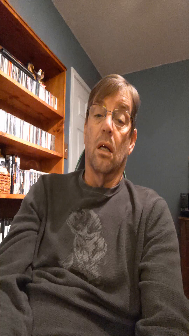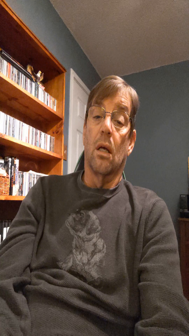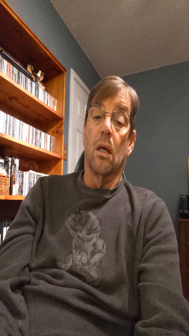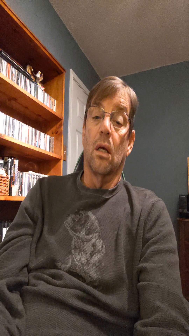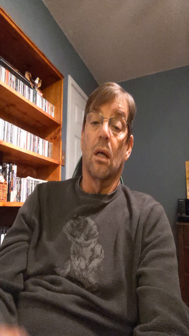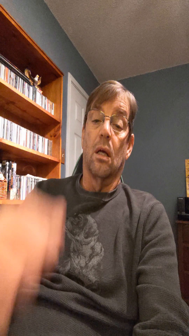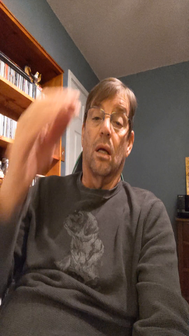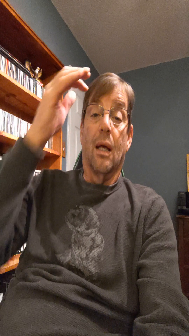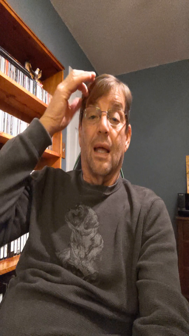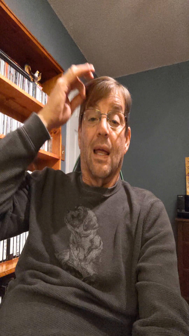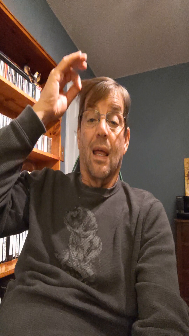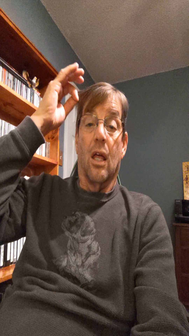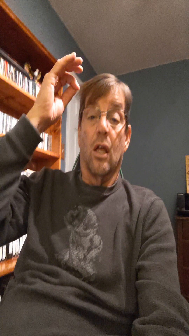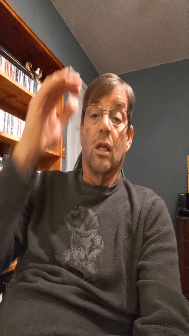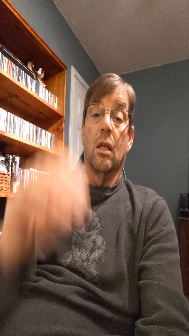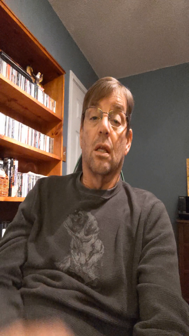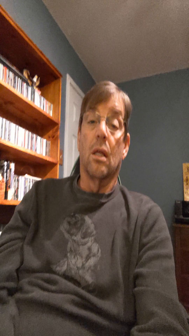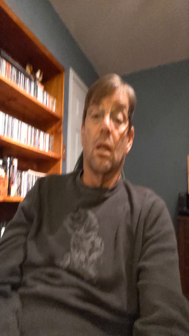hair